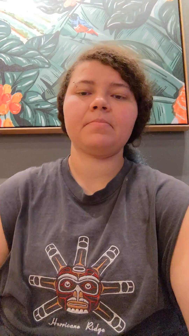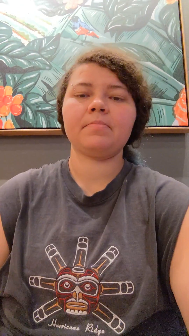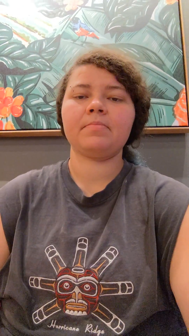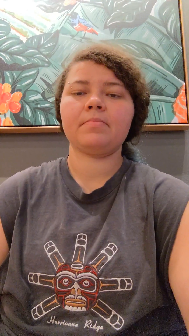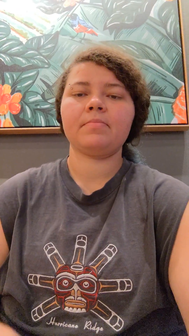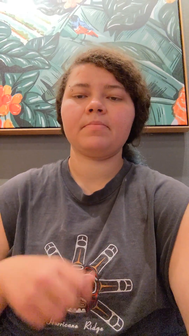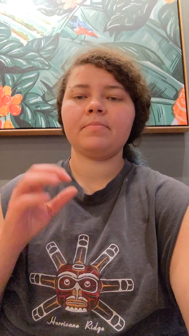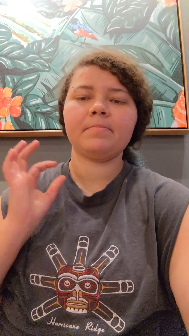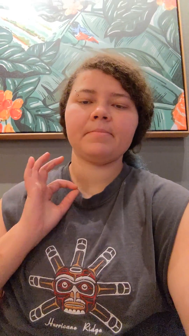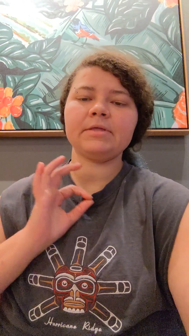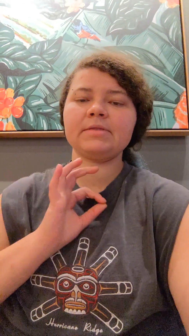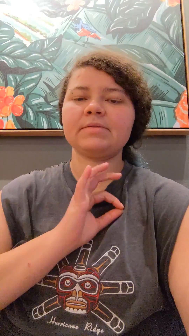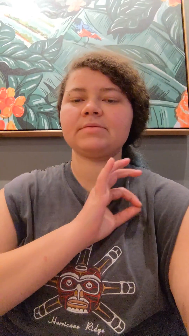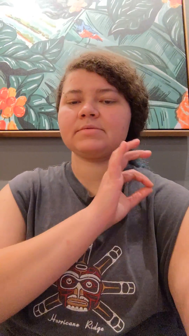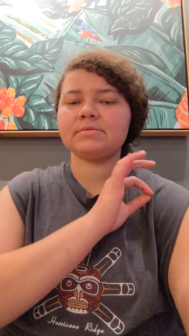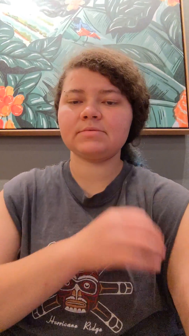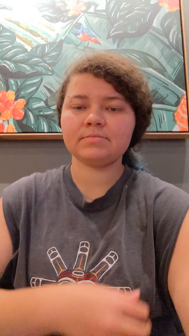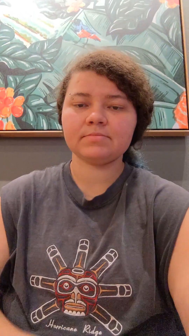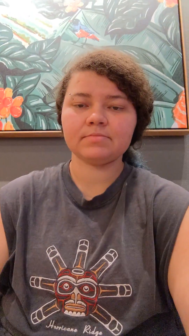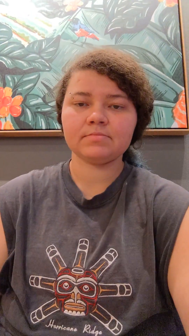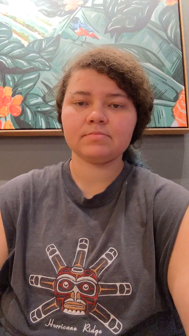beads